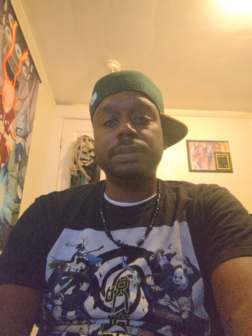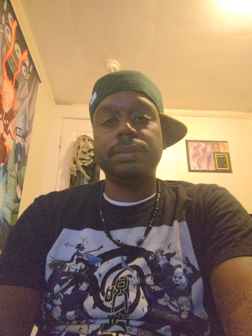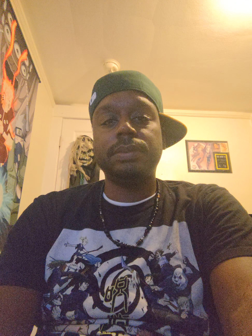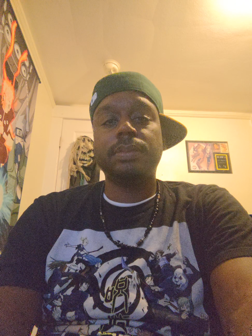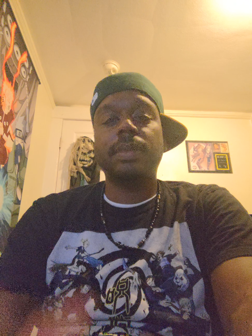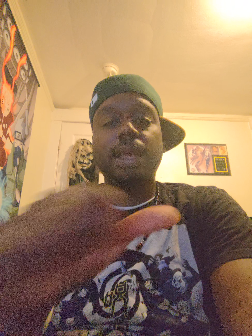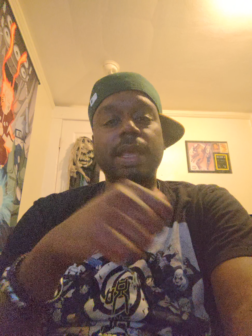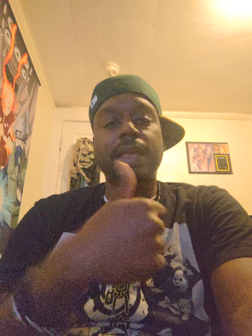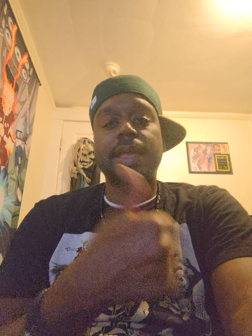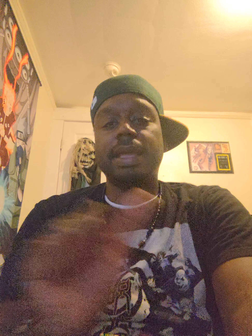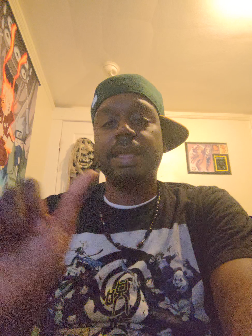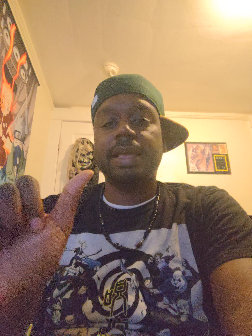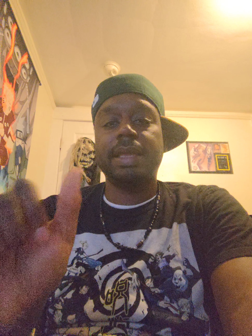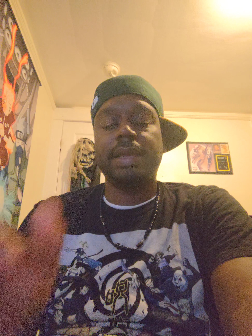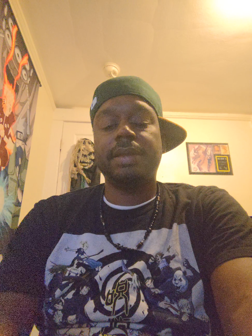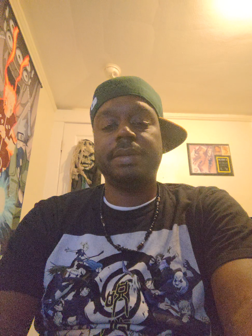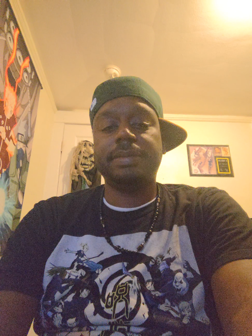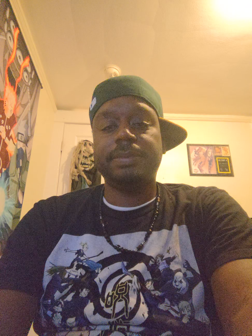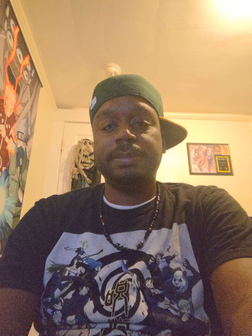any